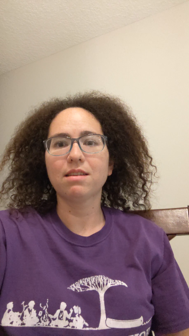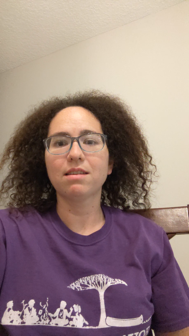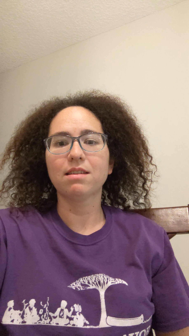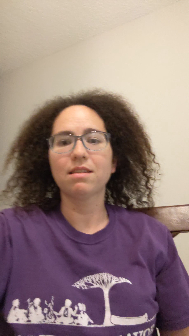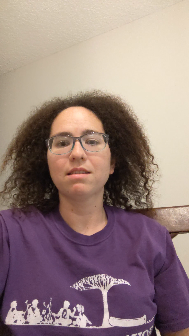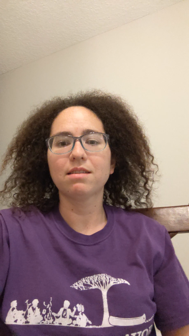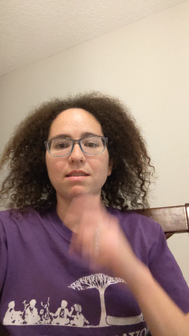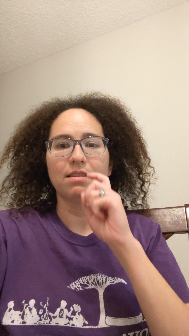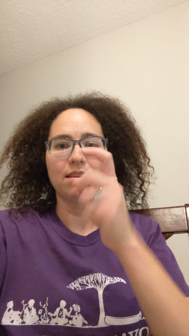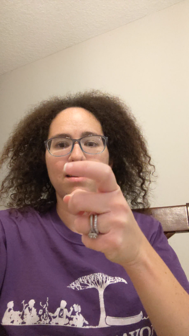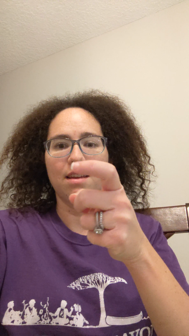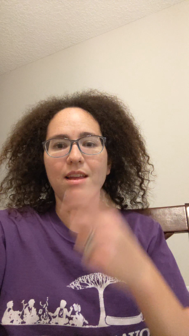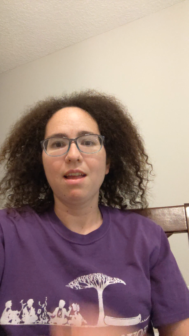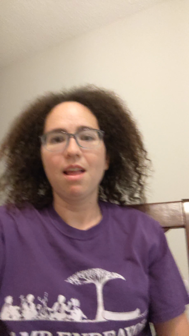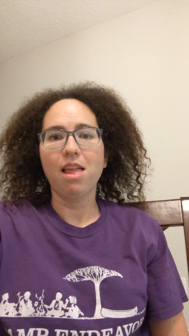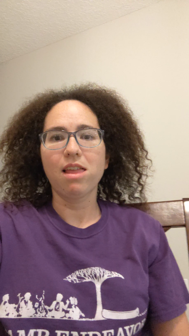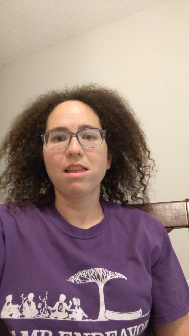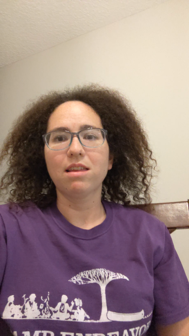present